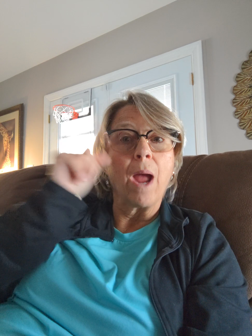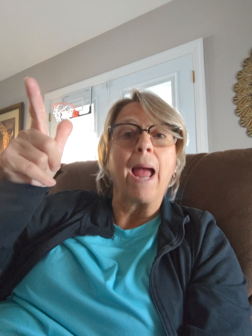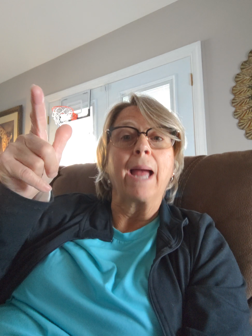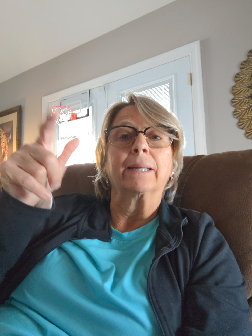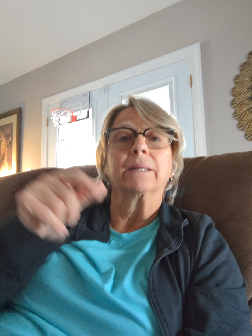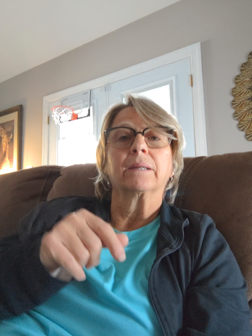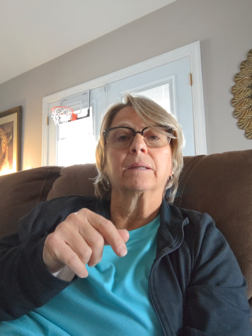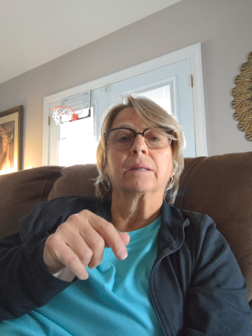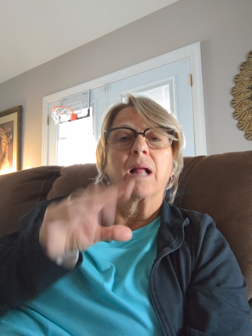awake